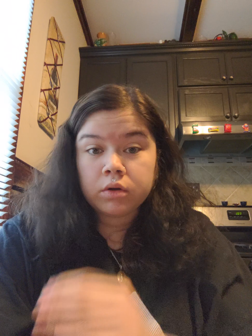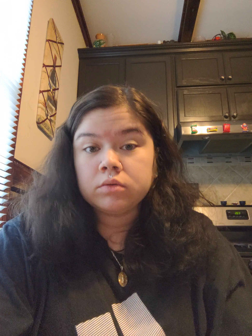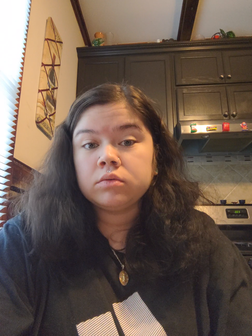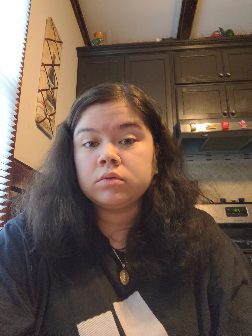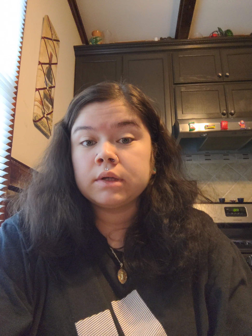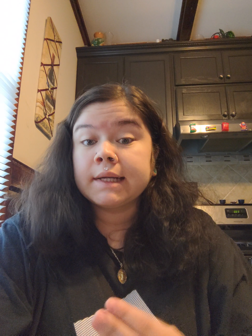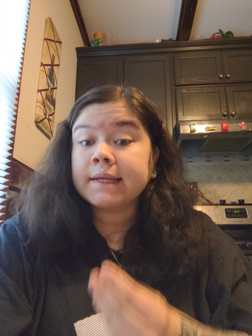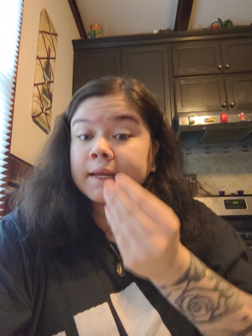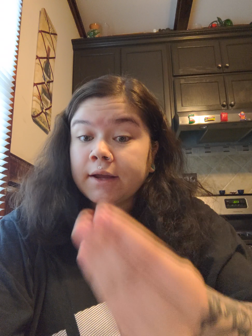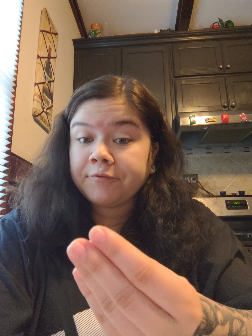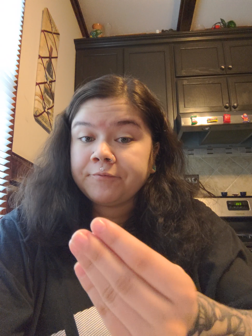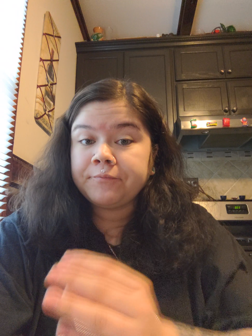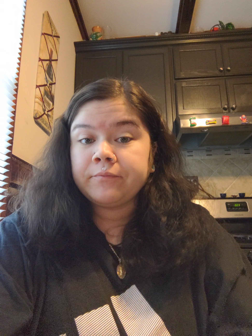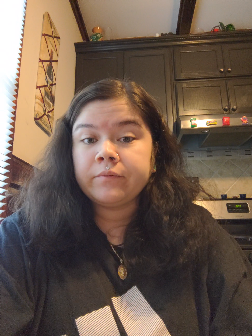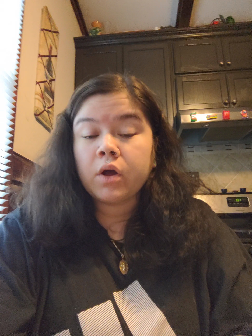give